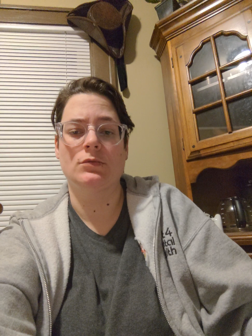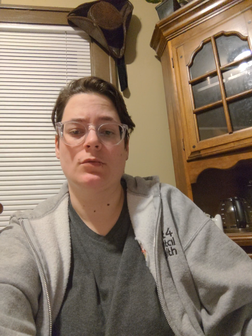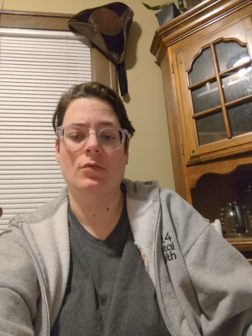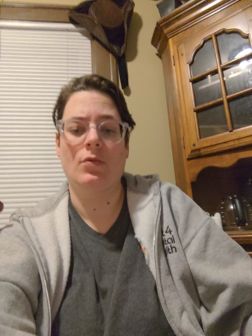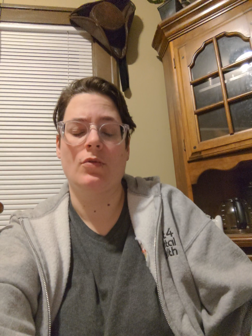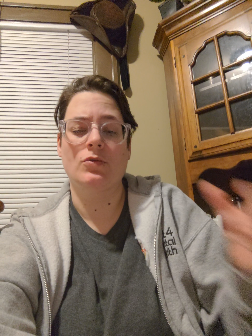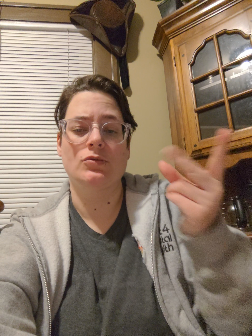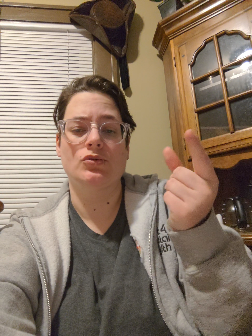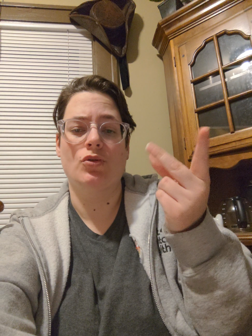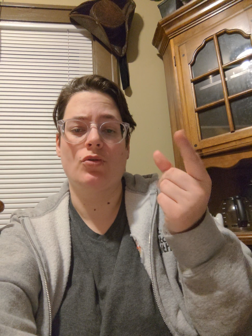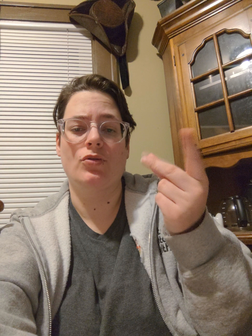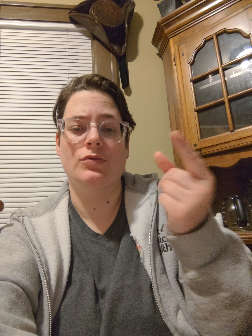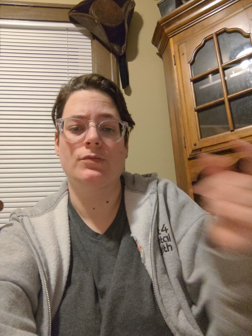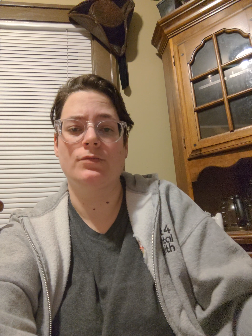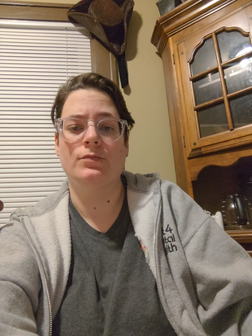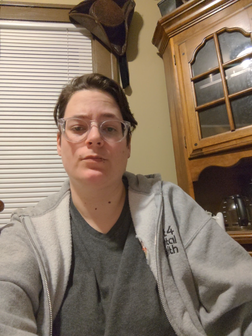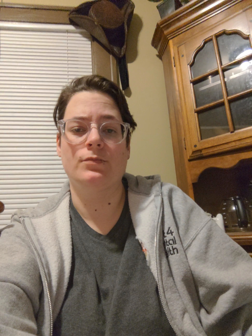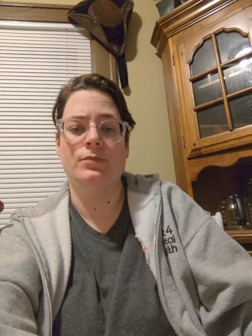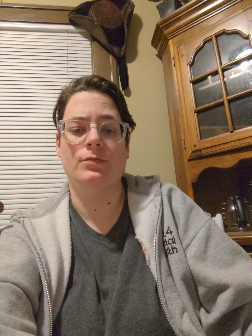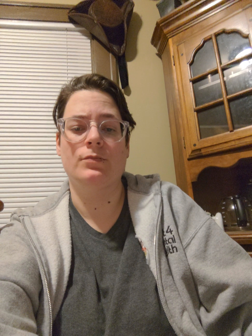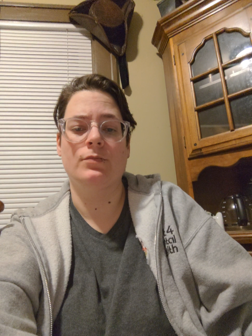dog